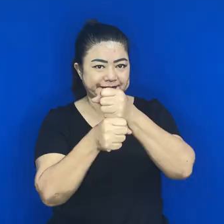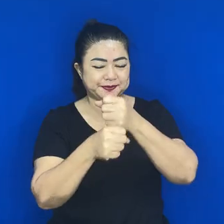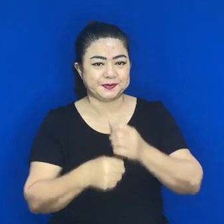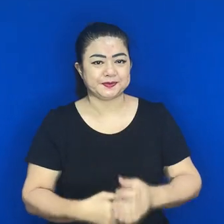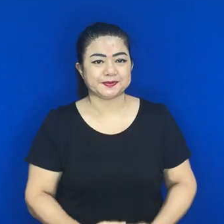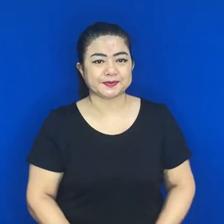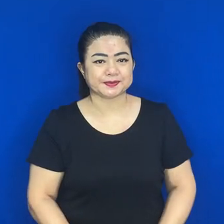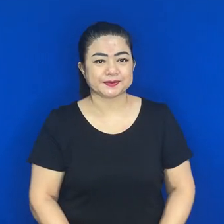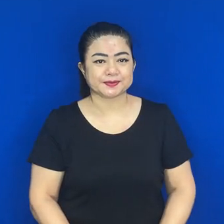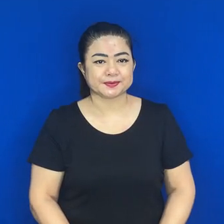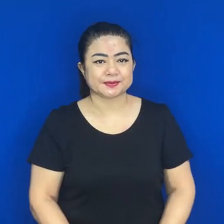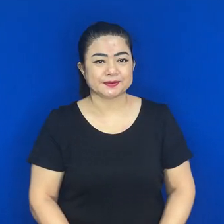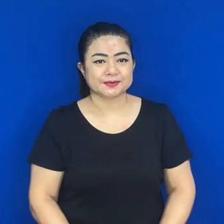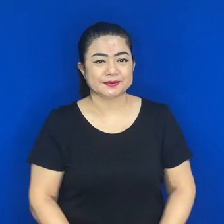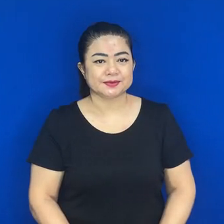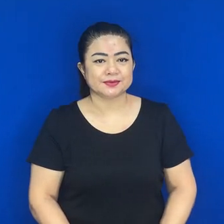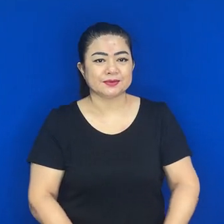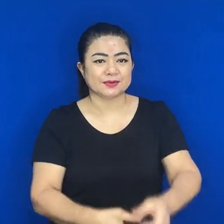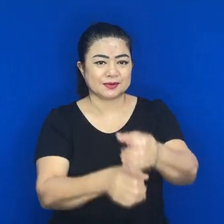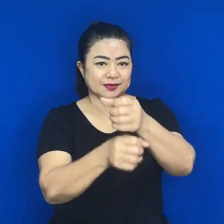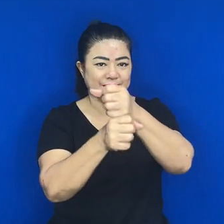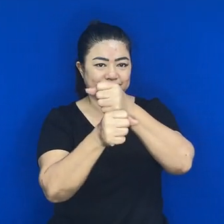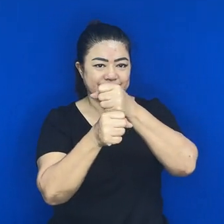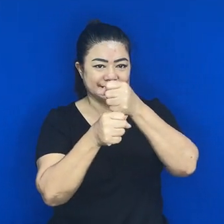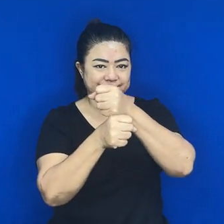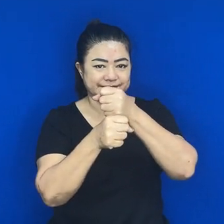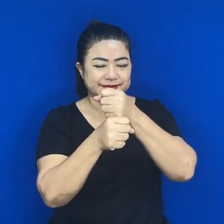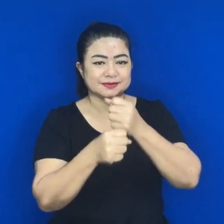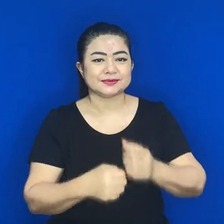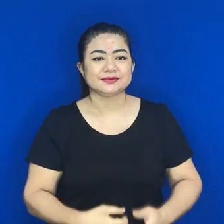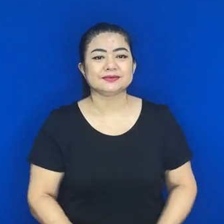coffee